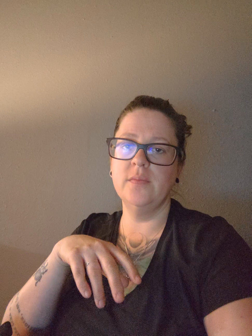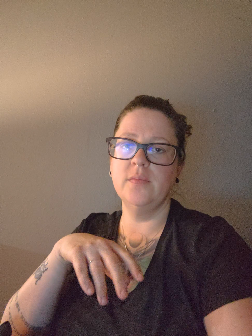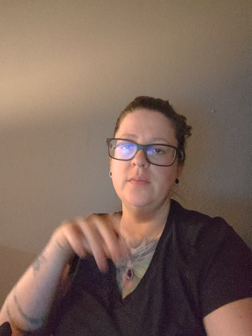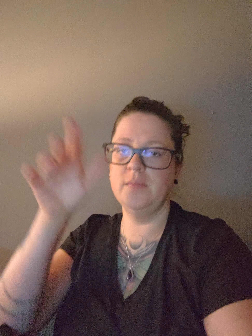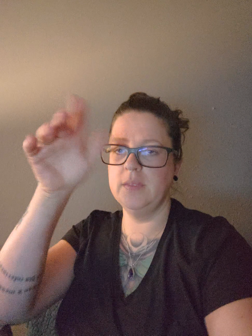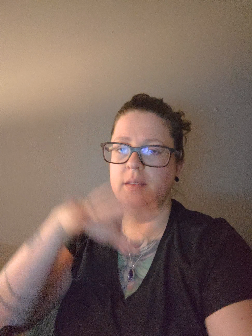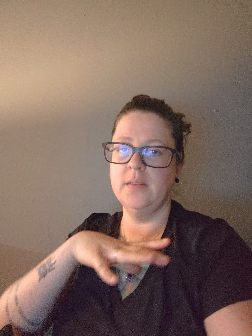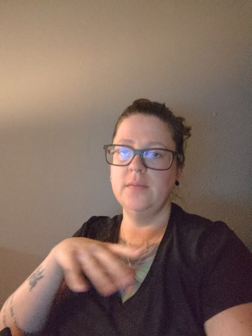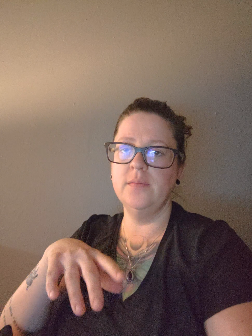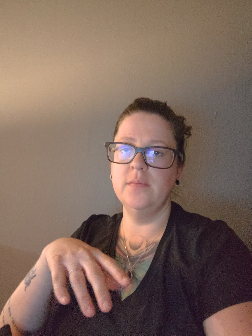man